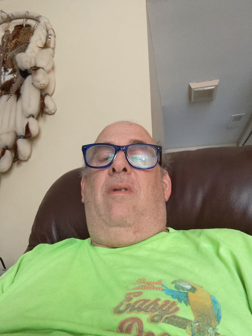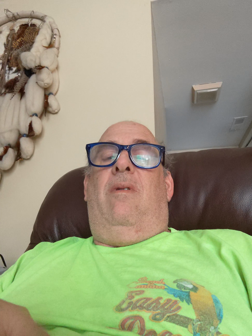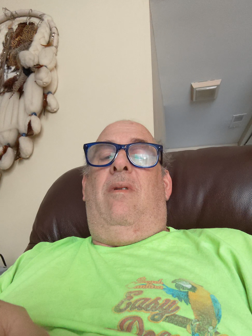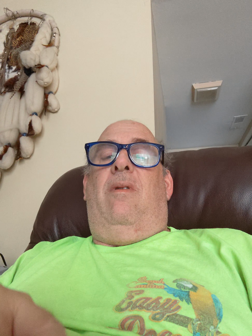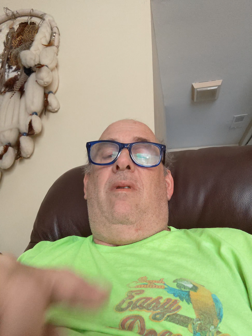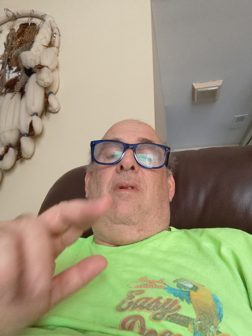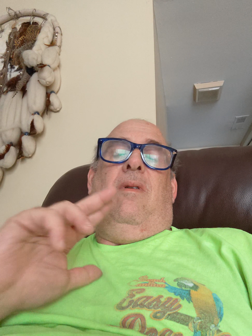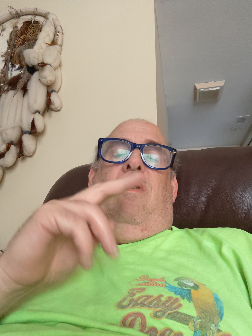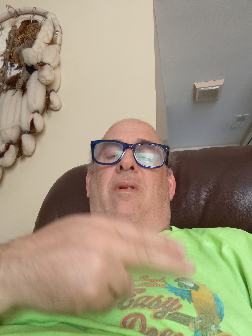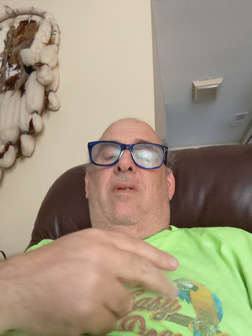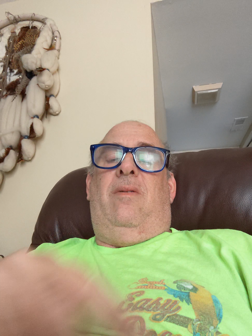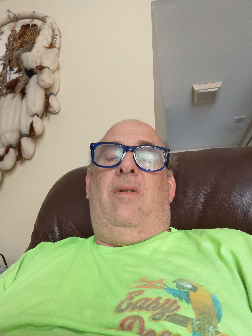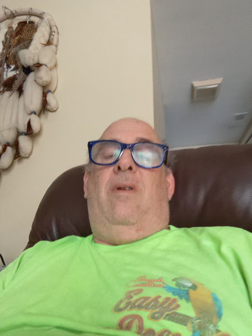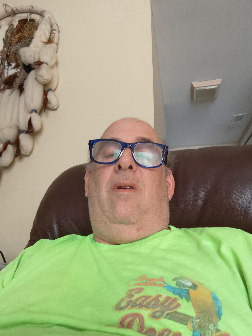we